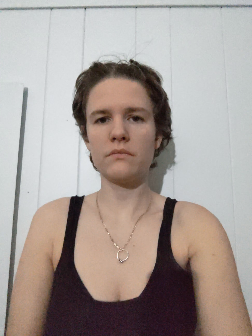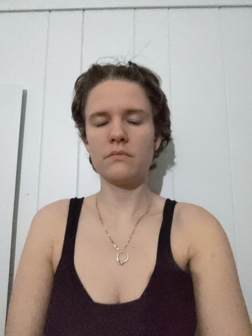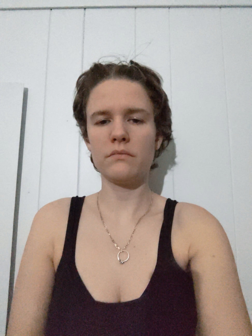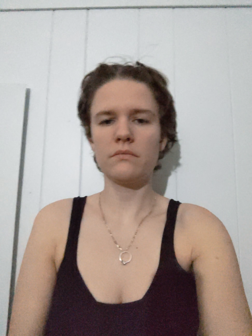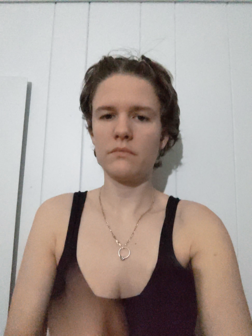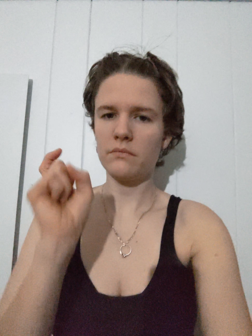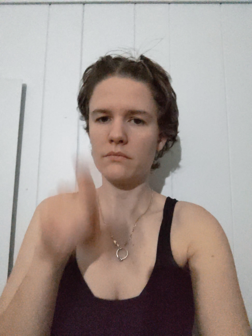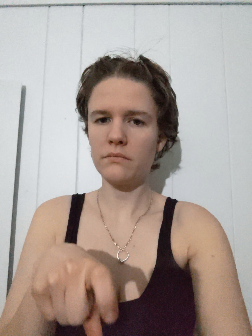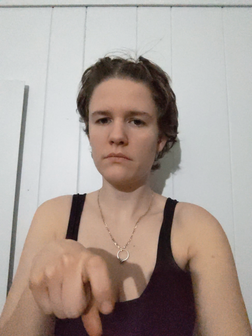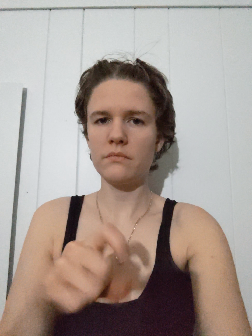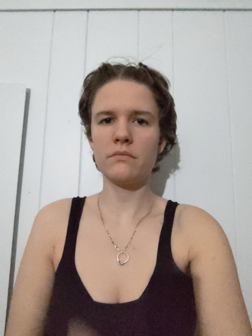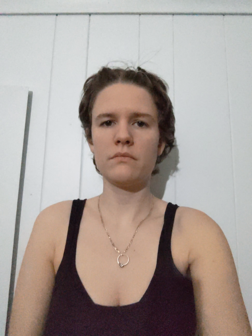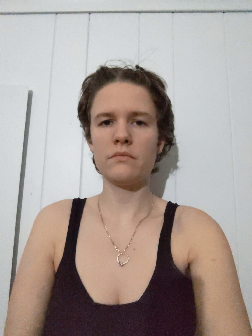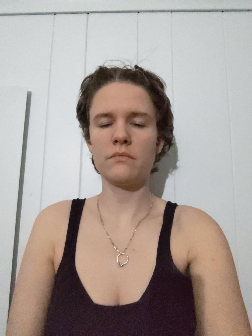have to